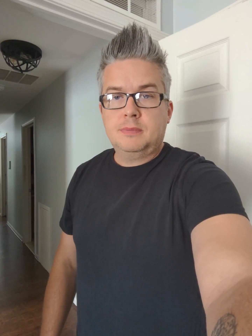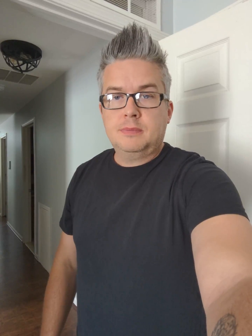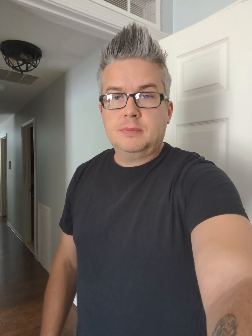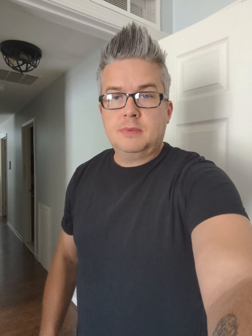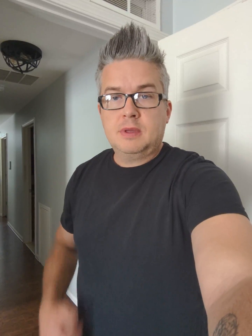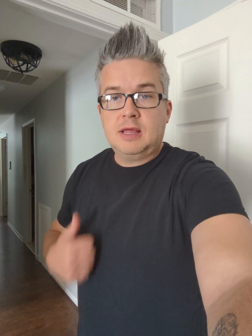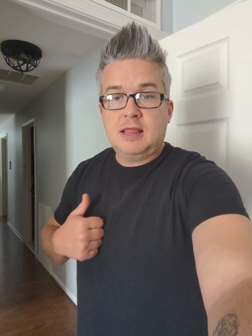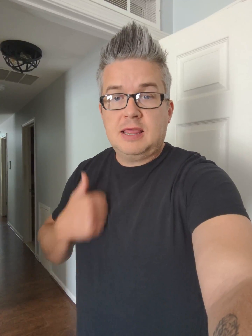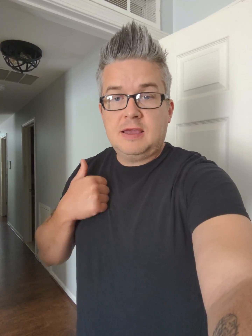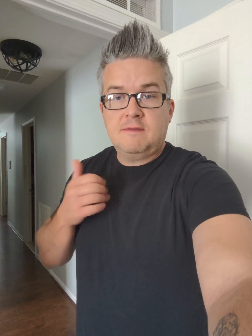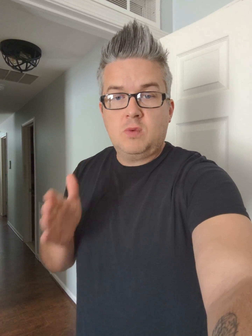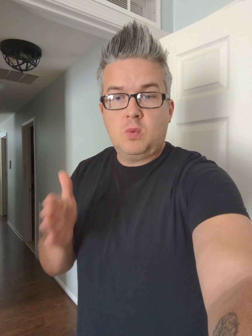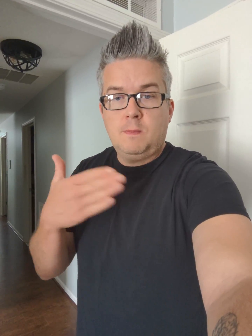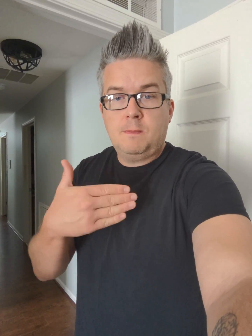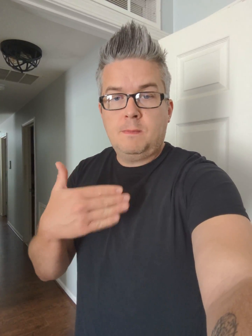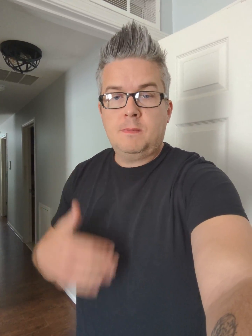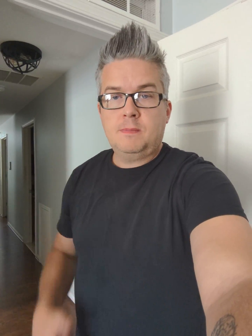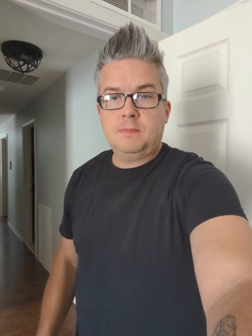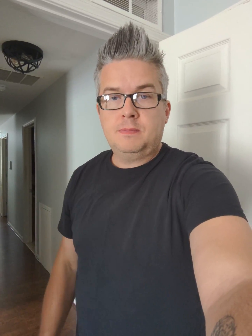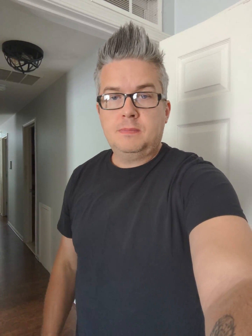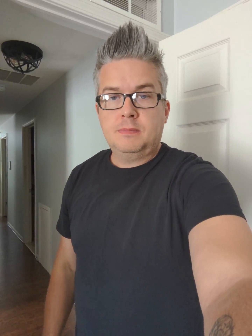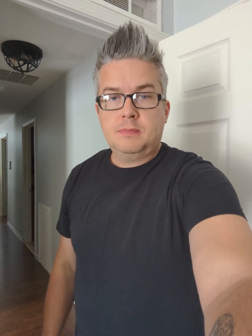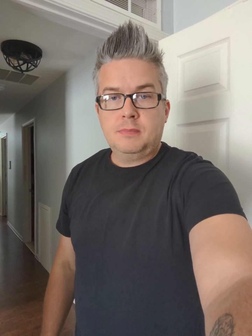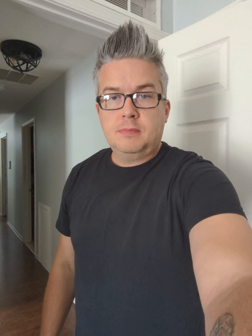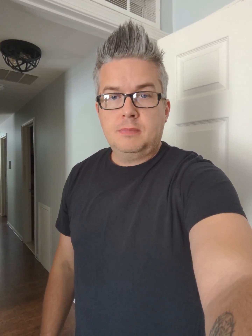living room